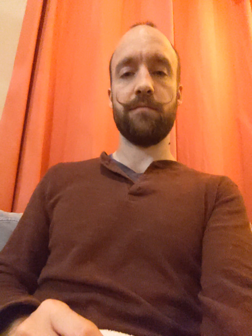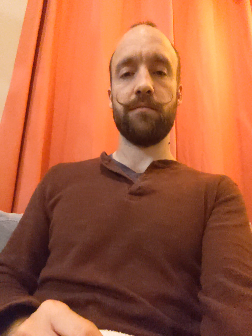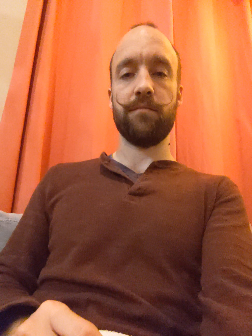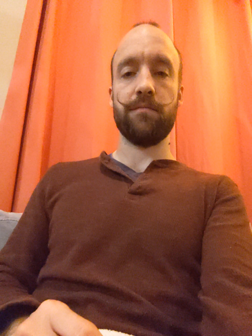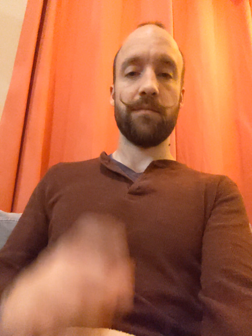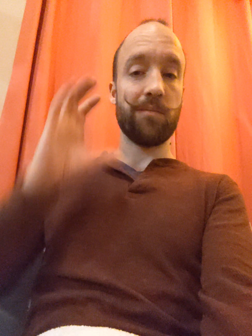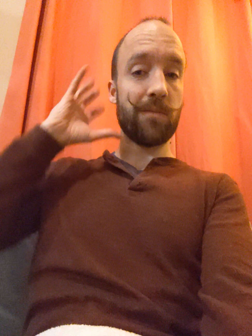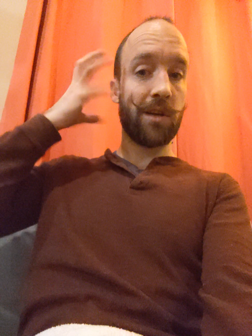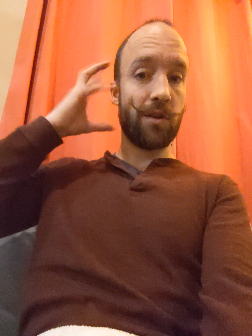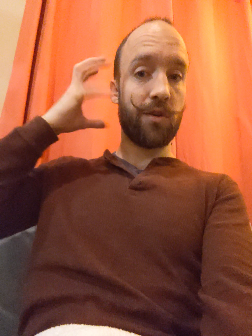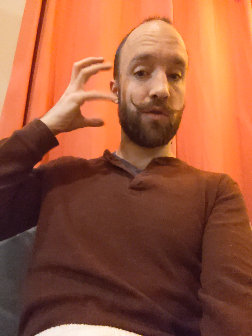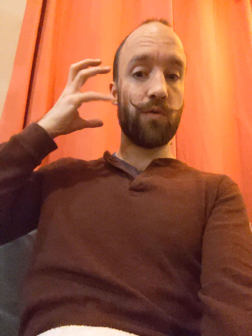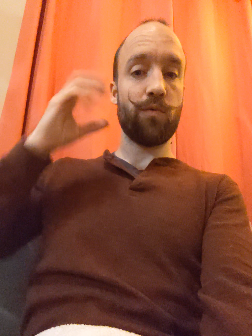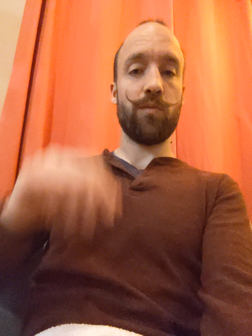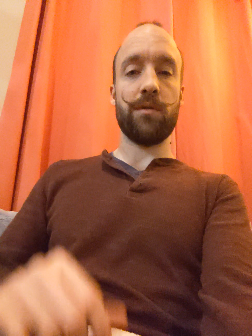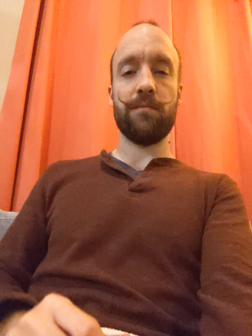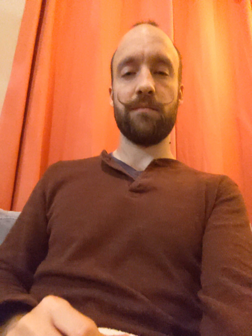radio